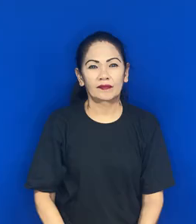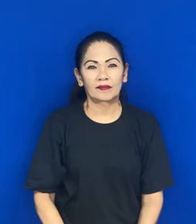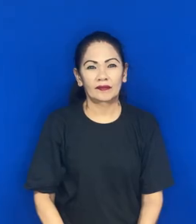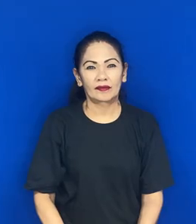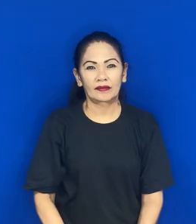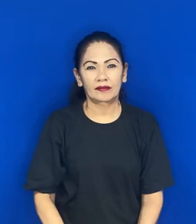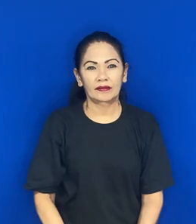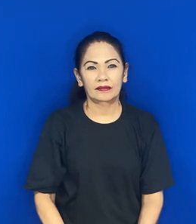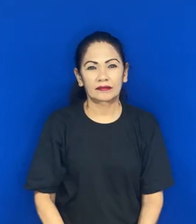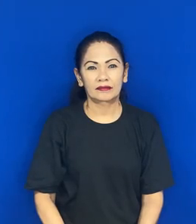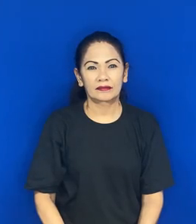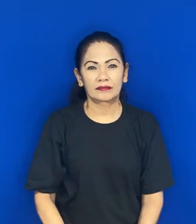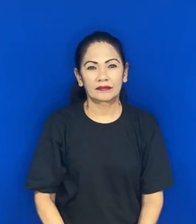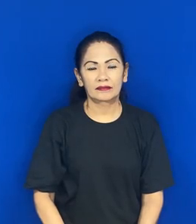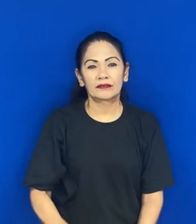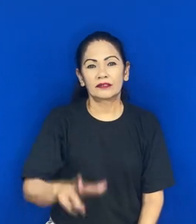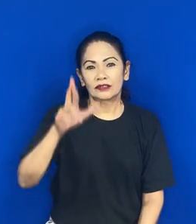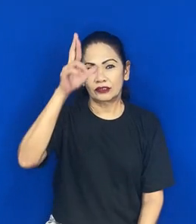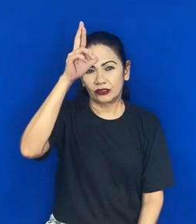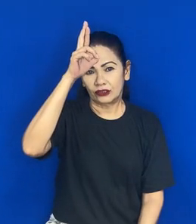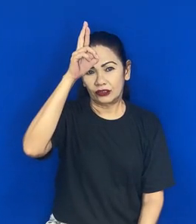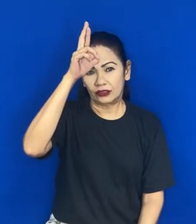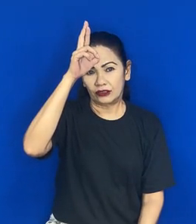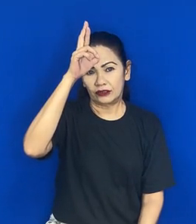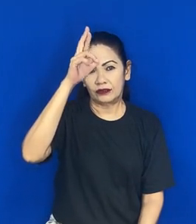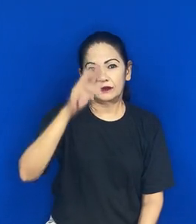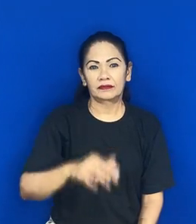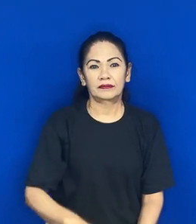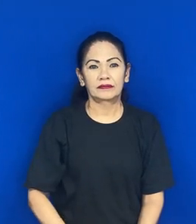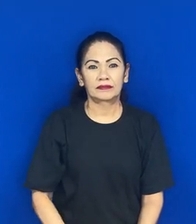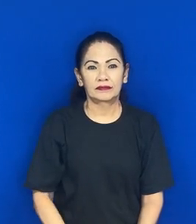chicken